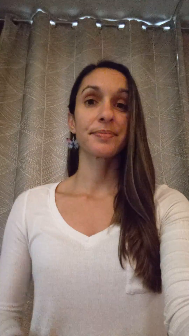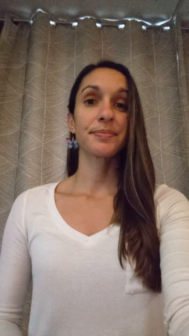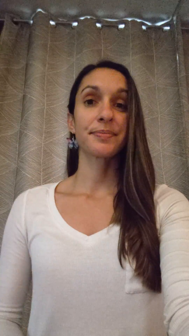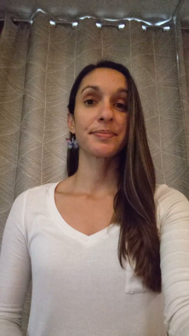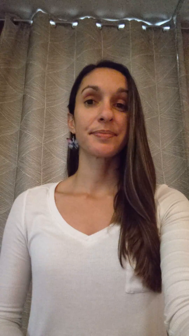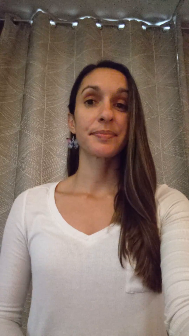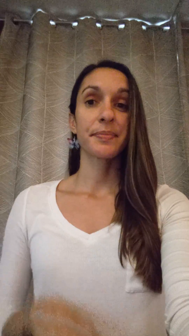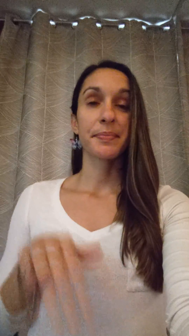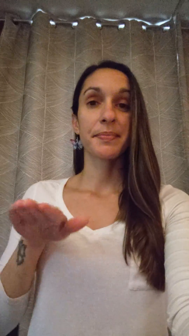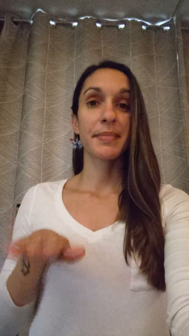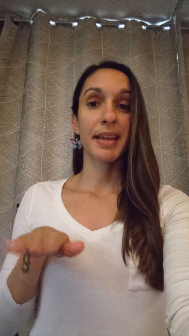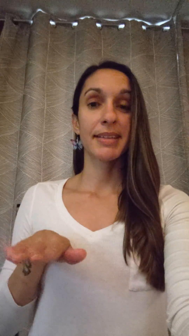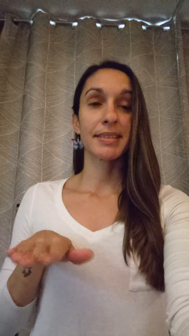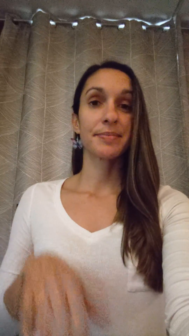penguin